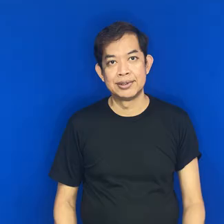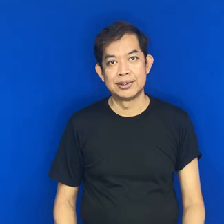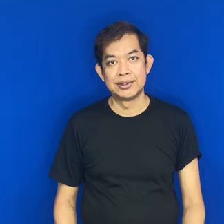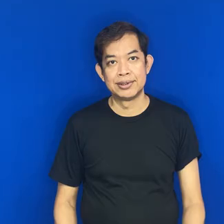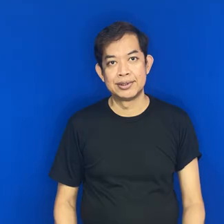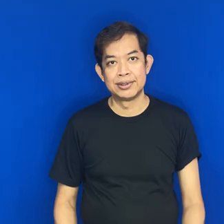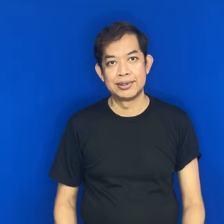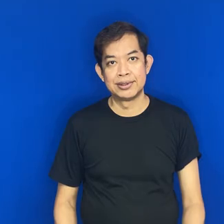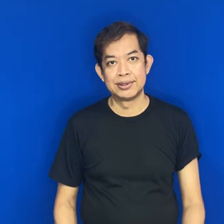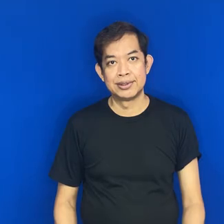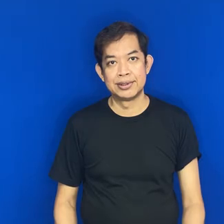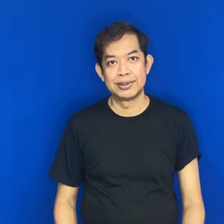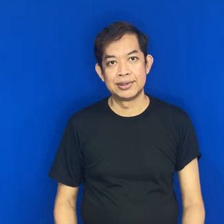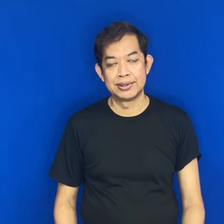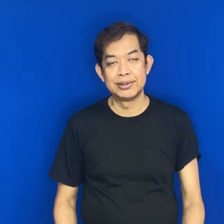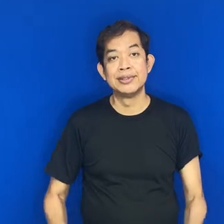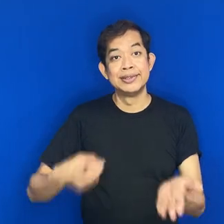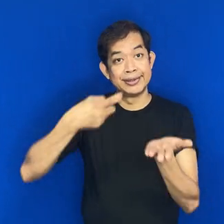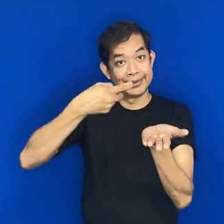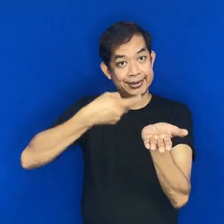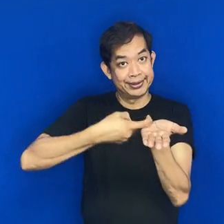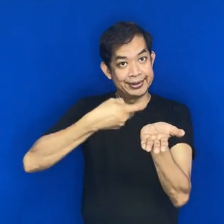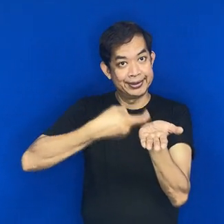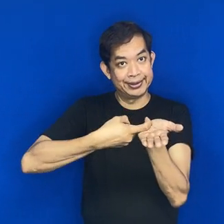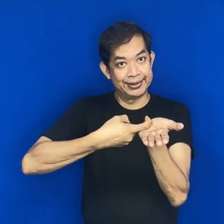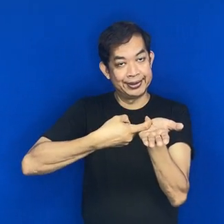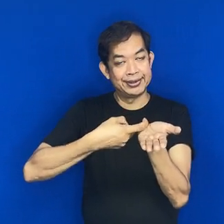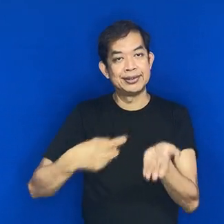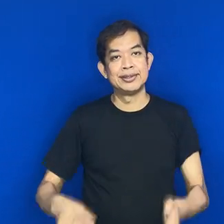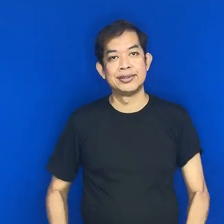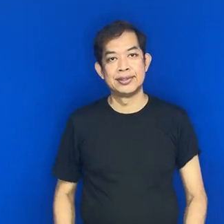shrimp